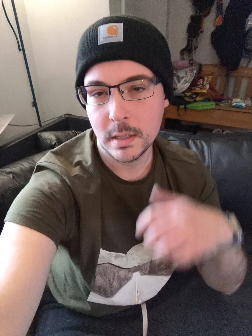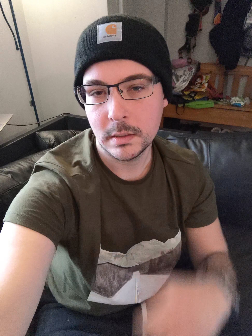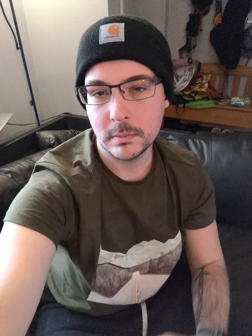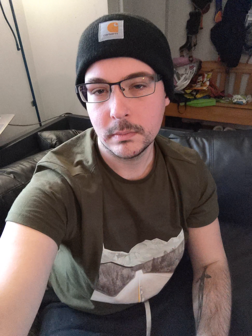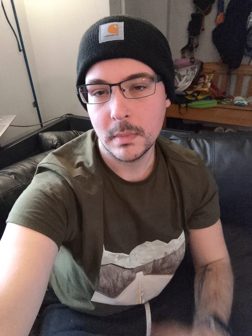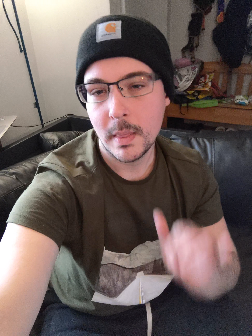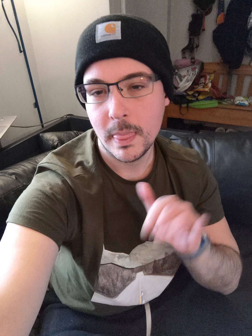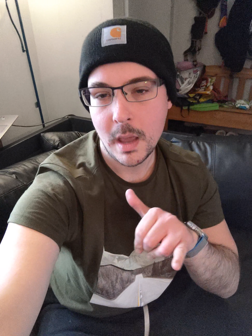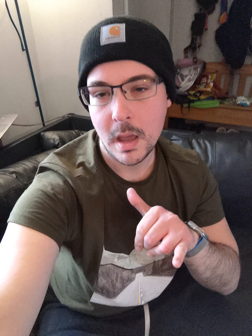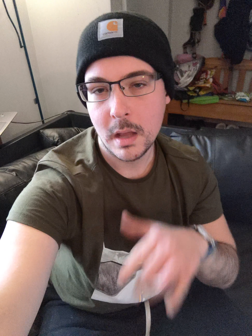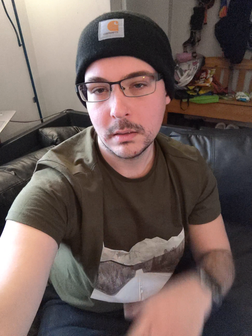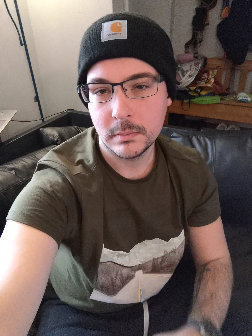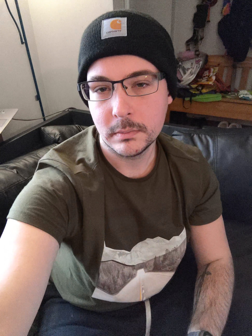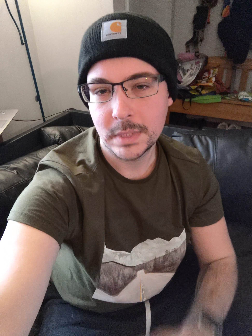that